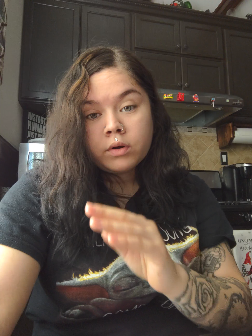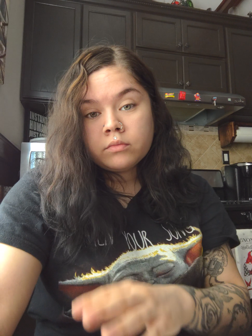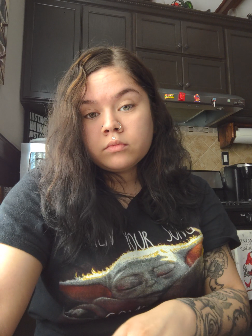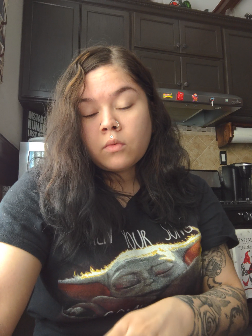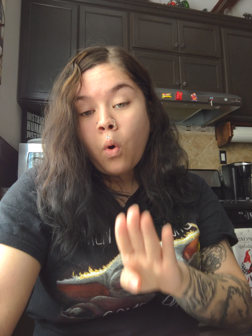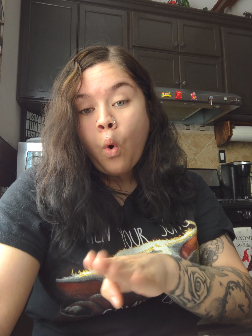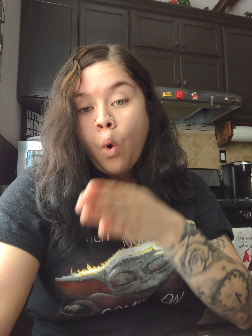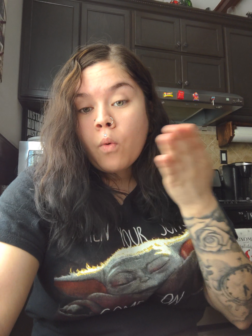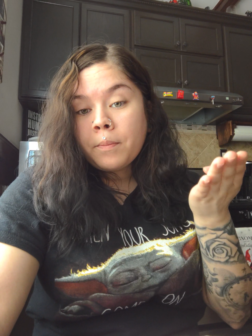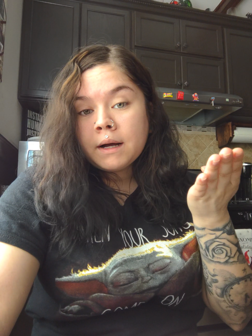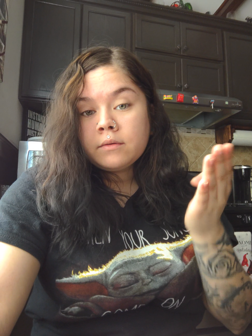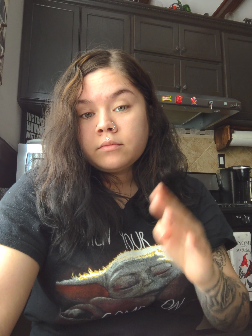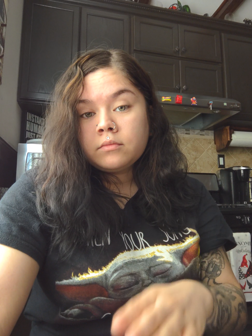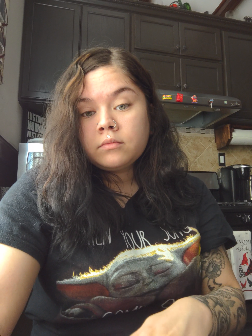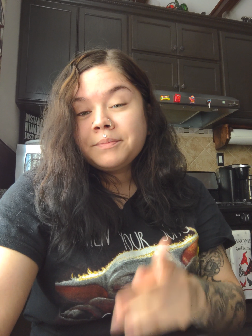open